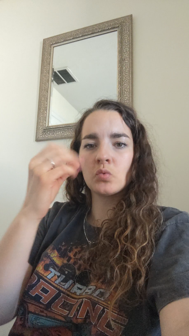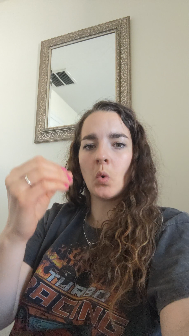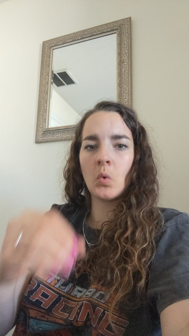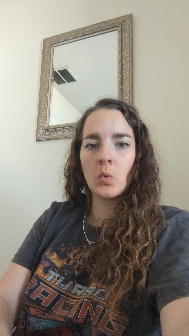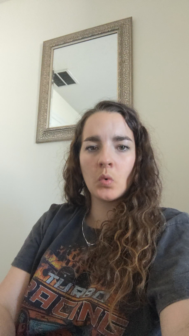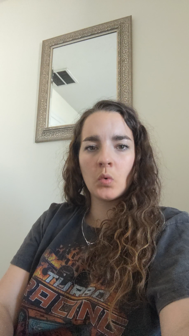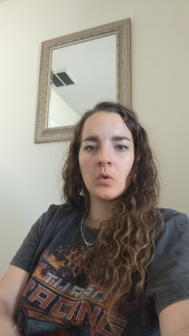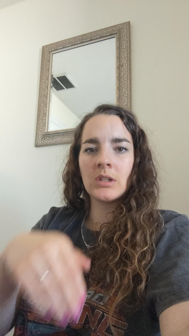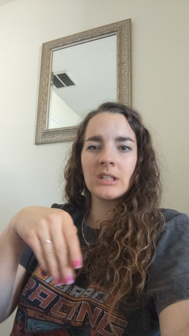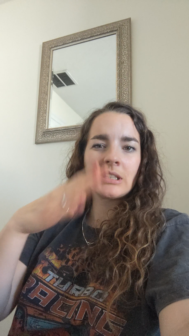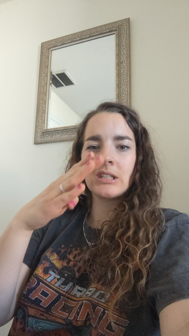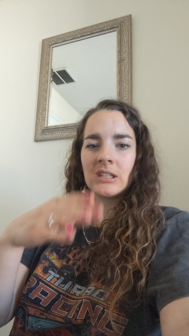kick